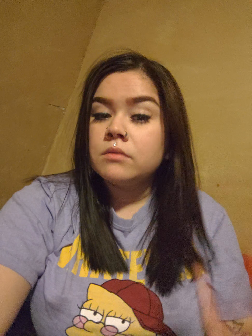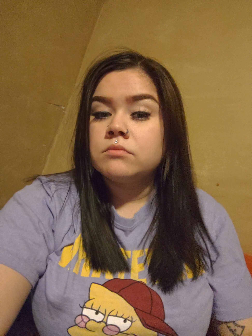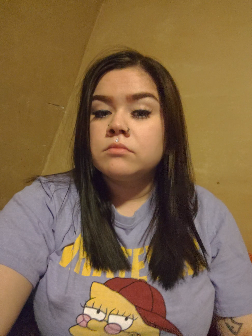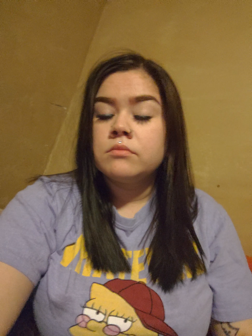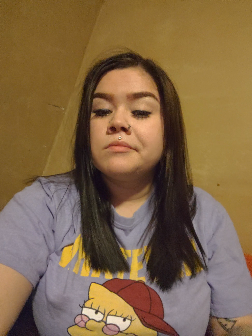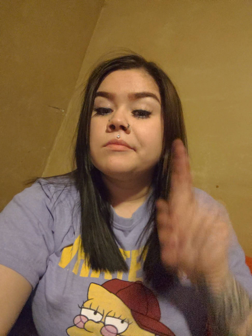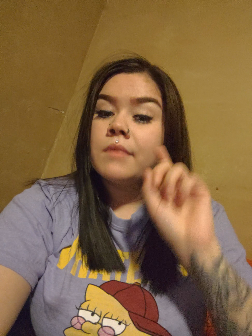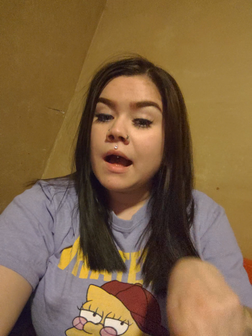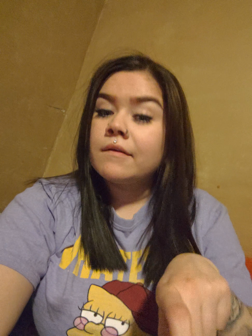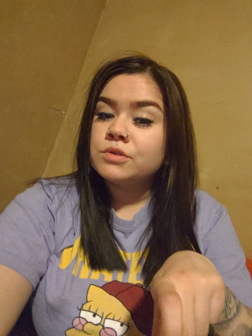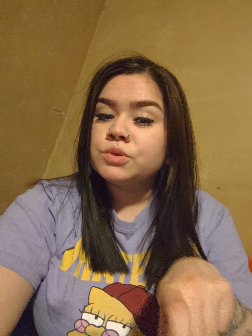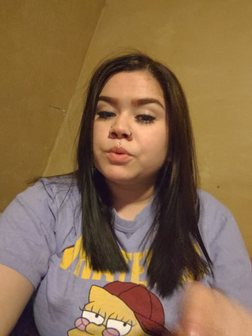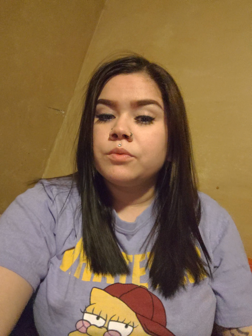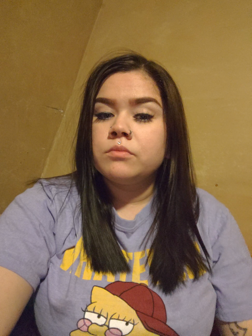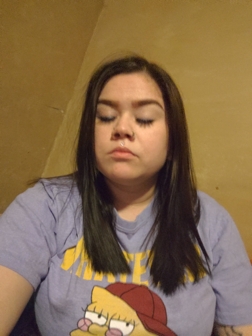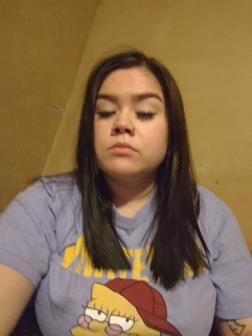have to